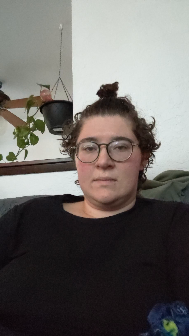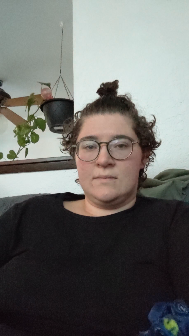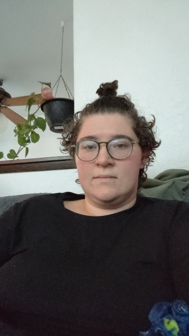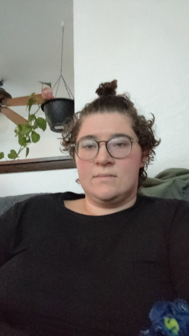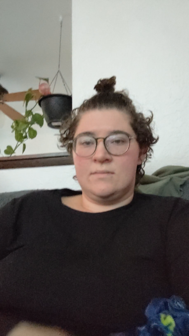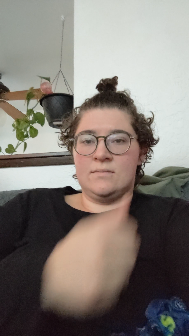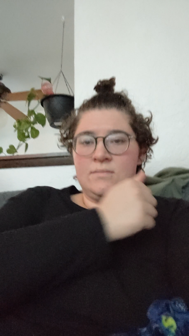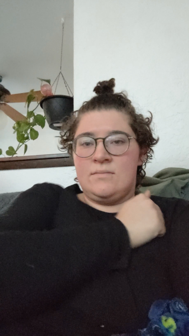hug